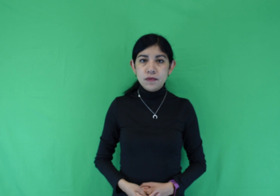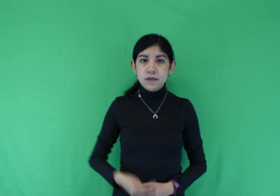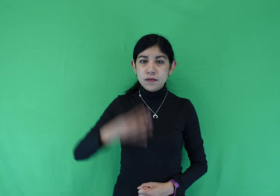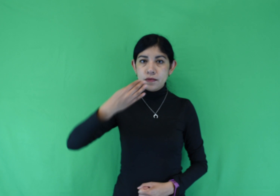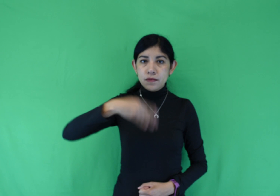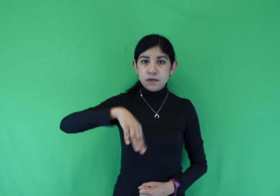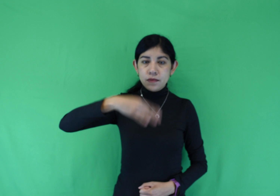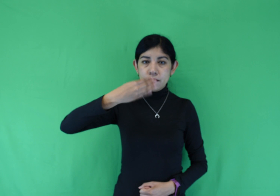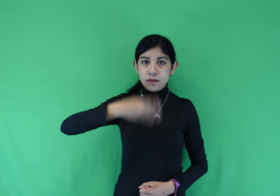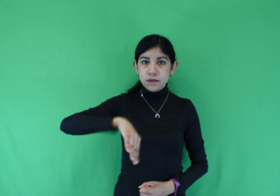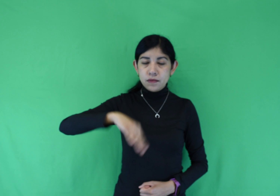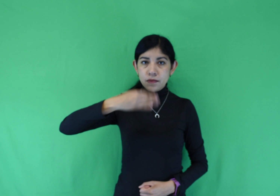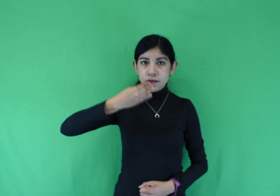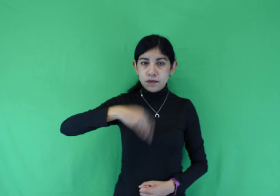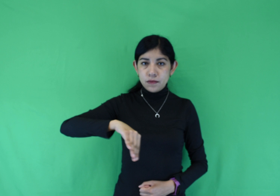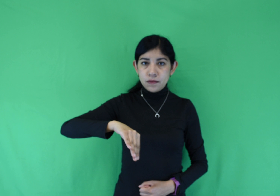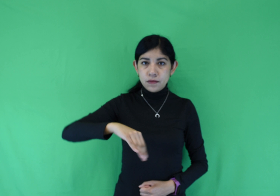baño